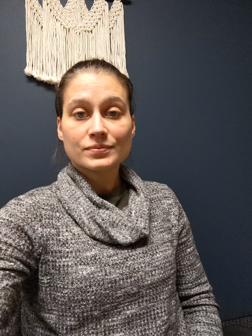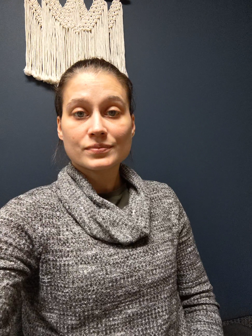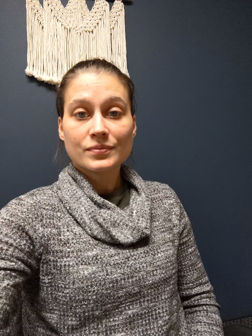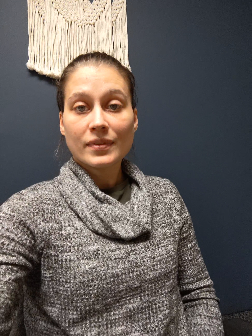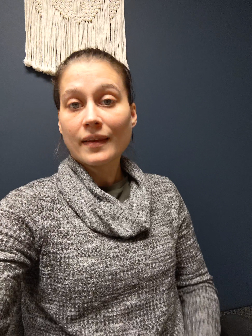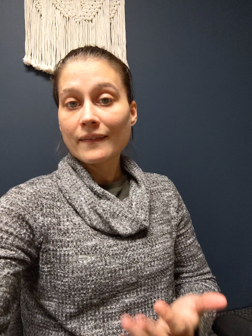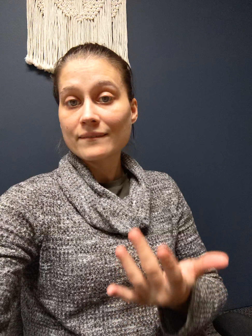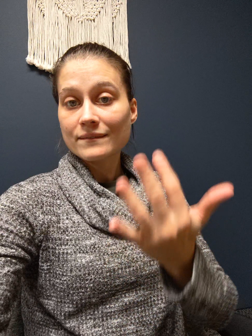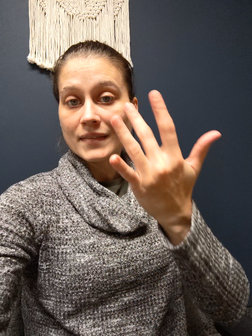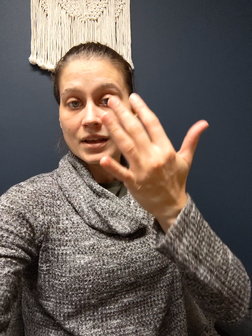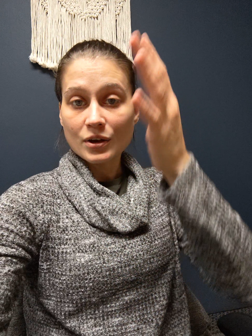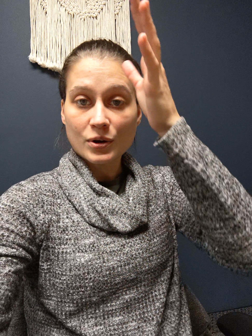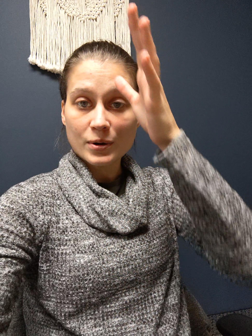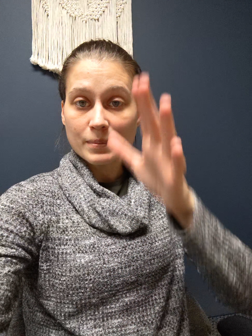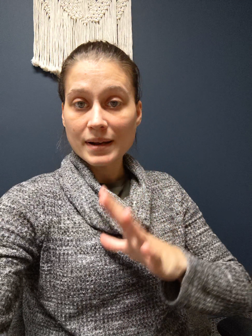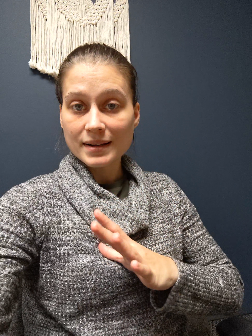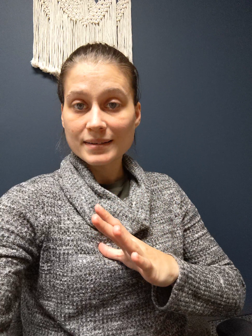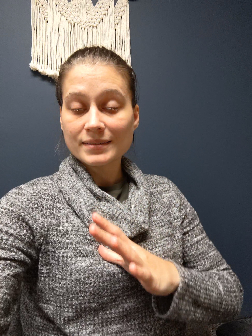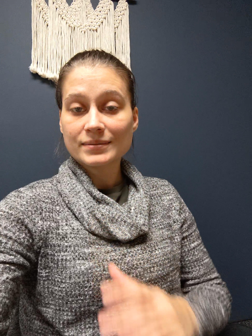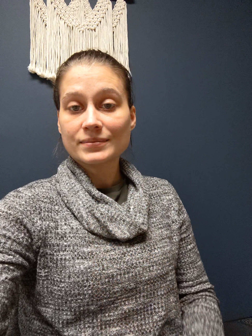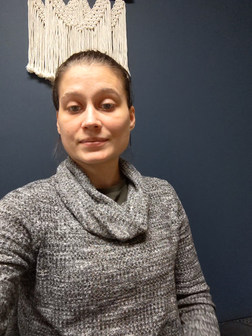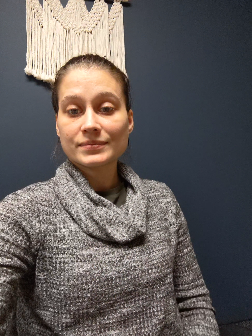fireman